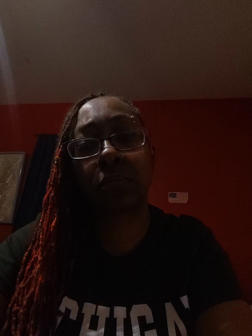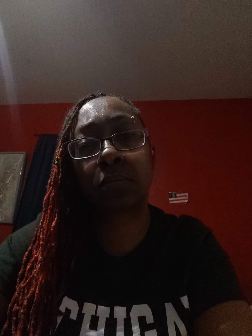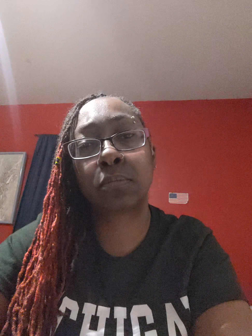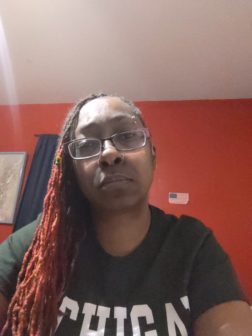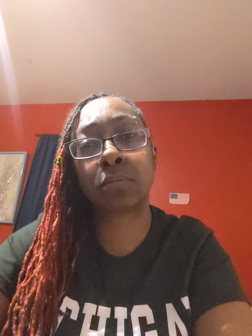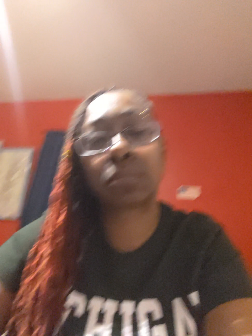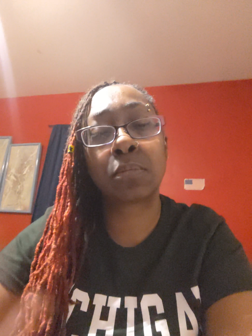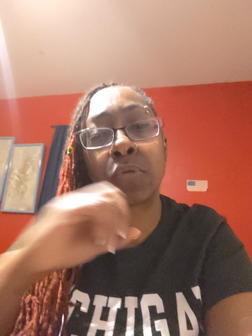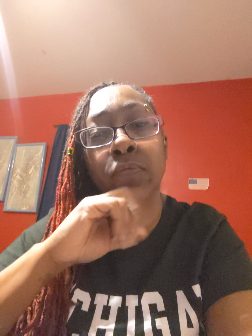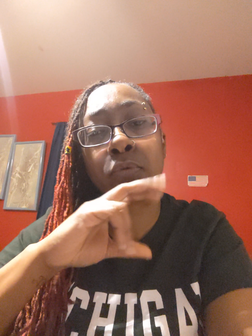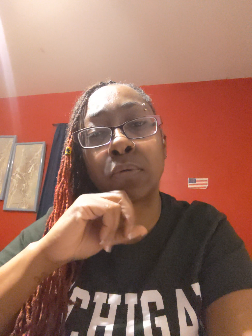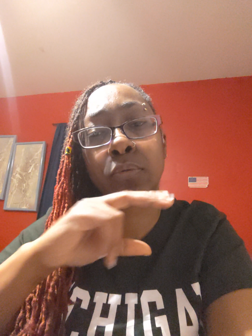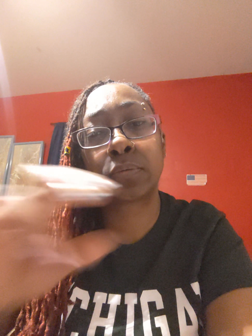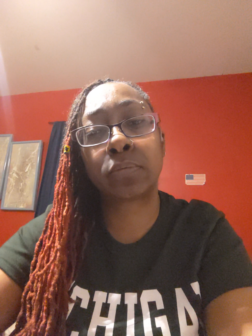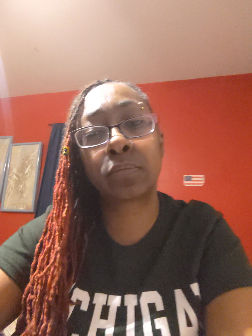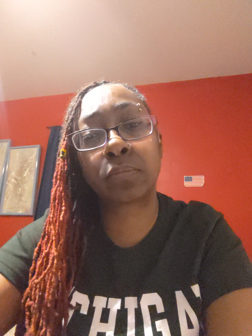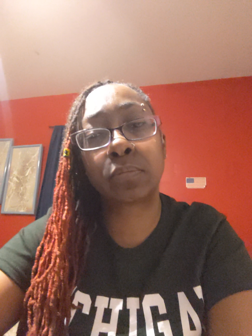frog